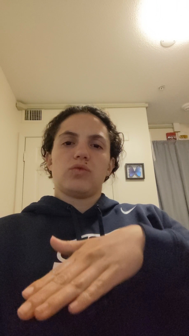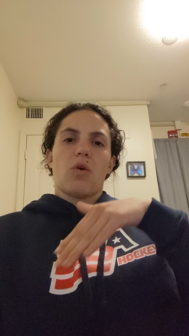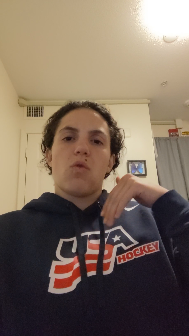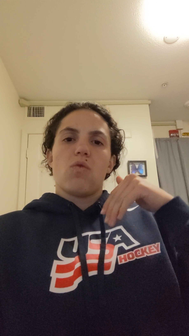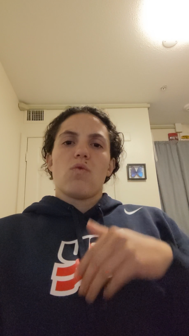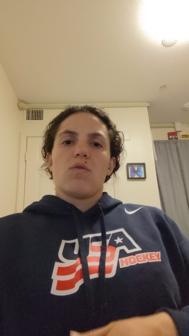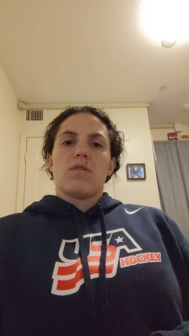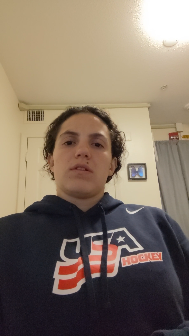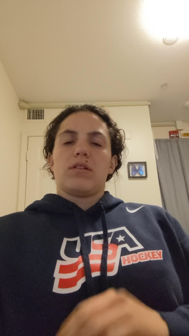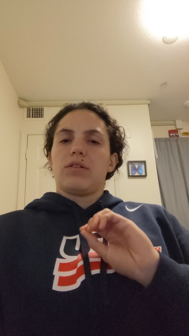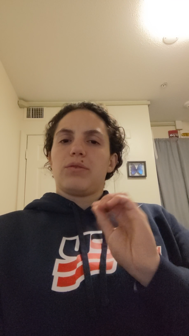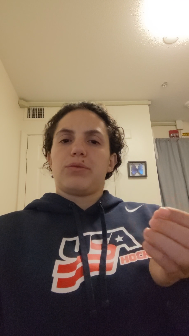none